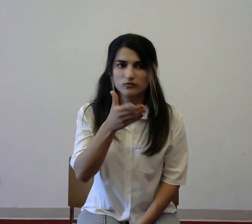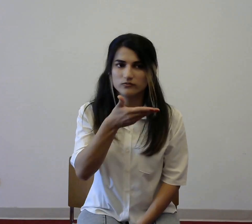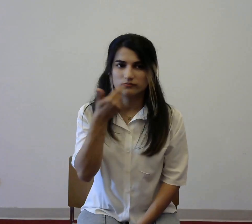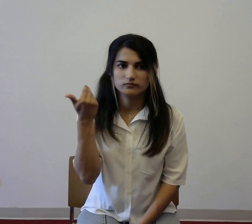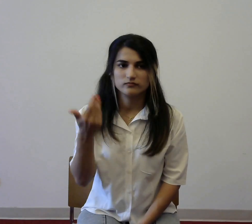yox